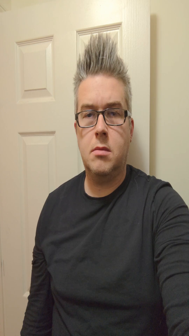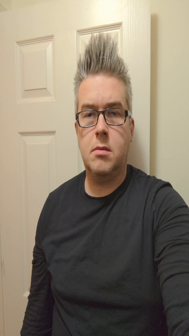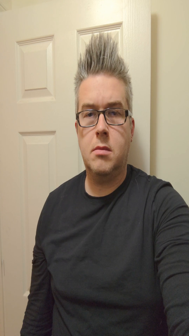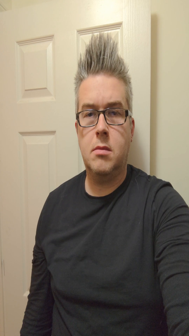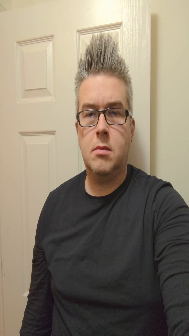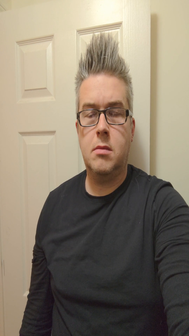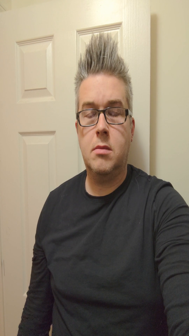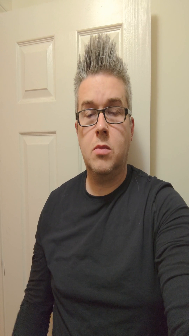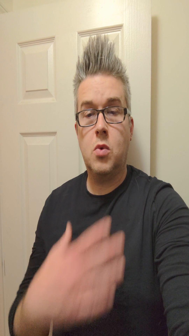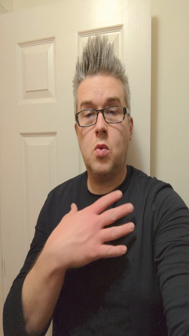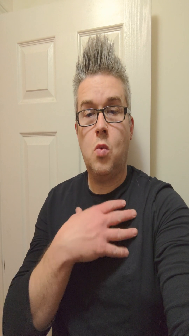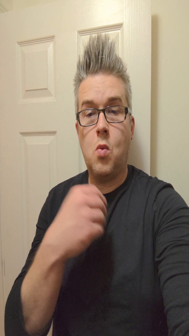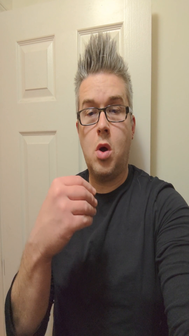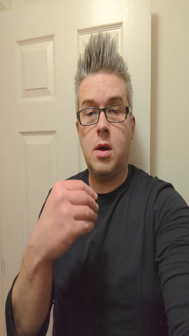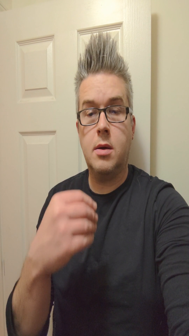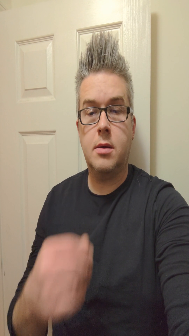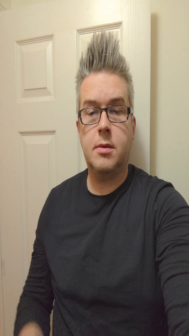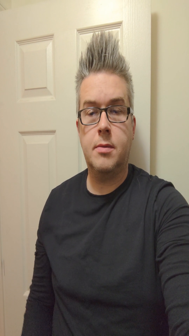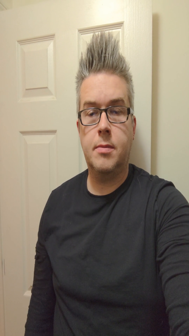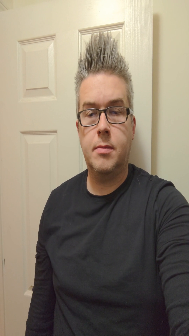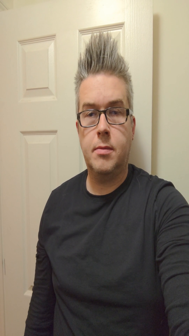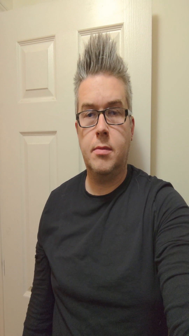white